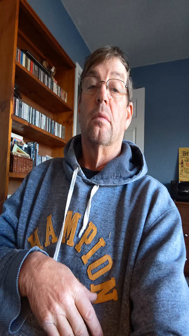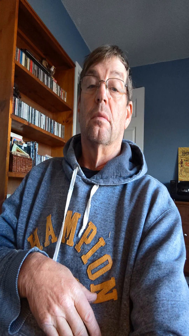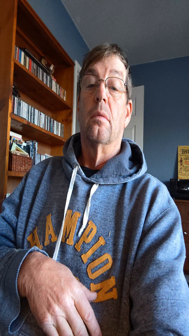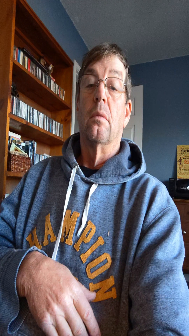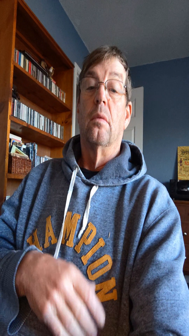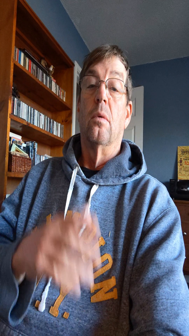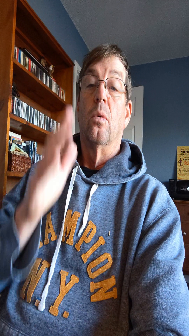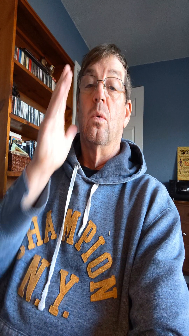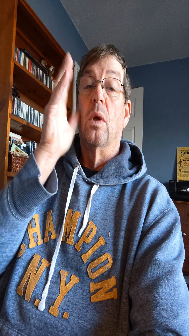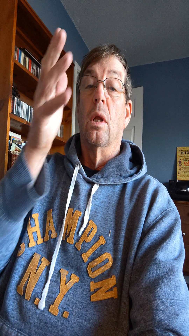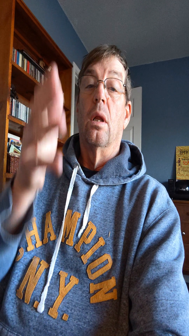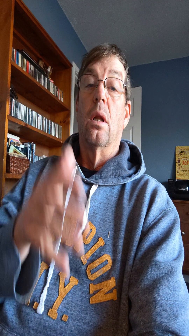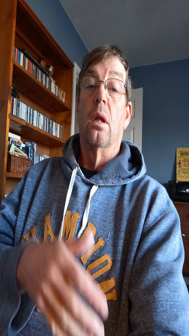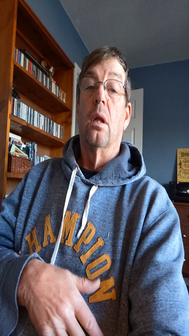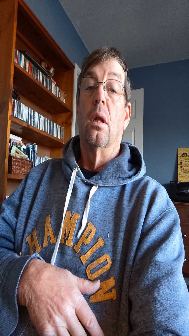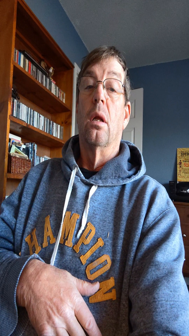will